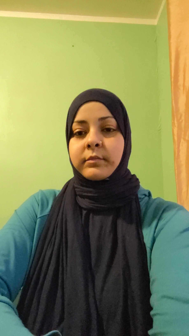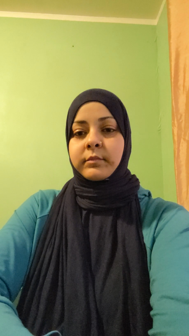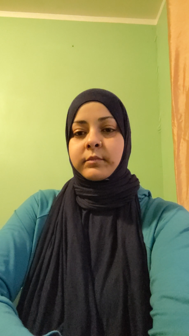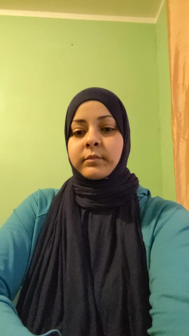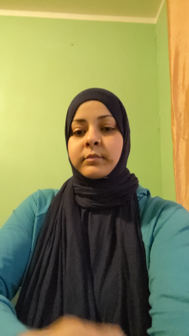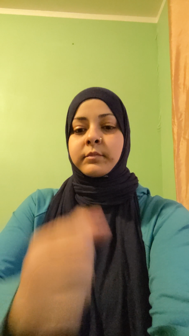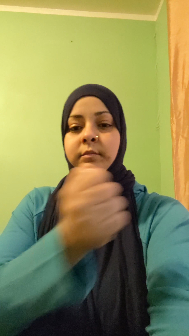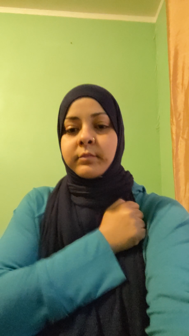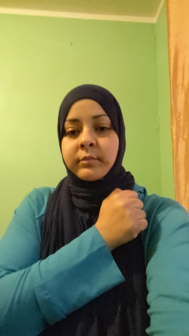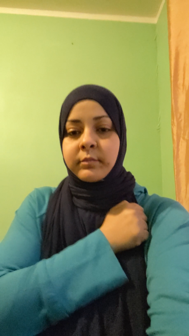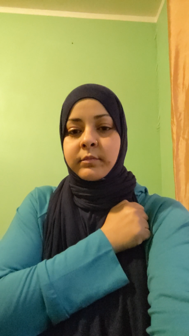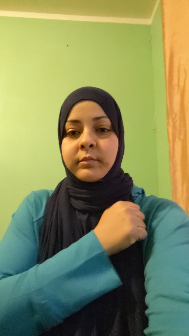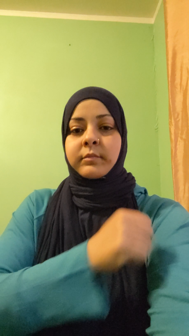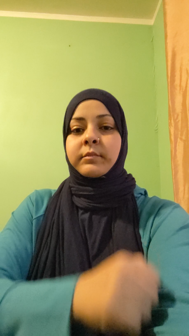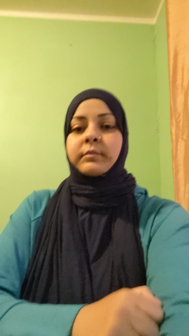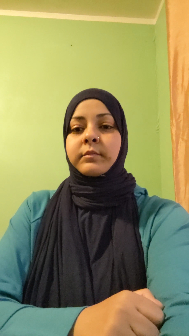hug